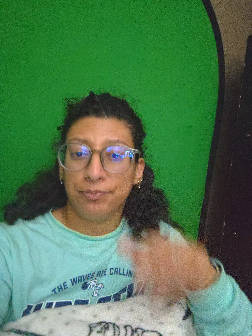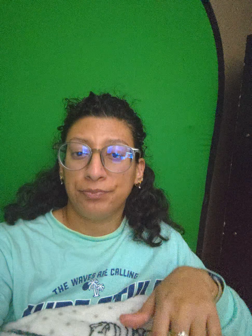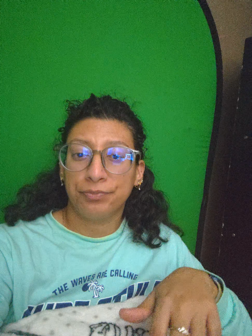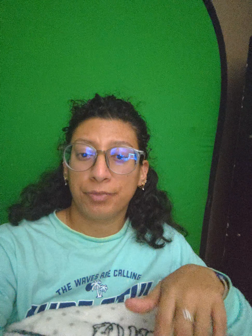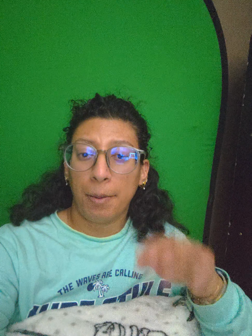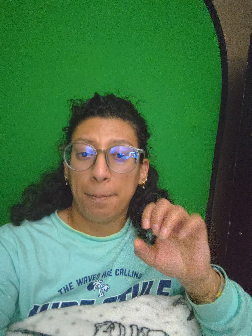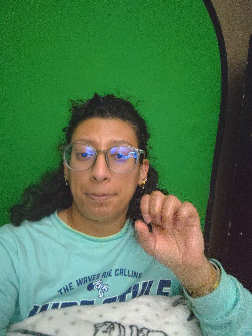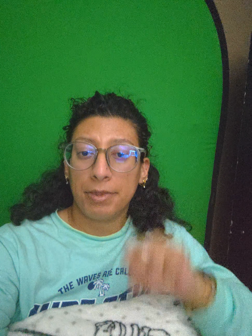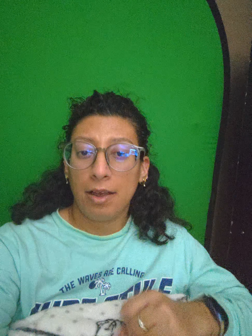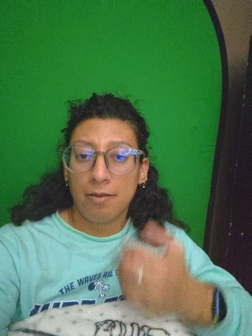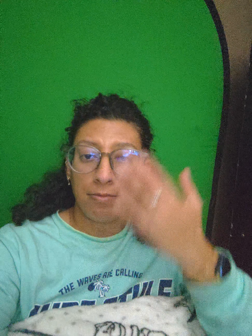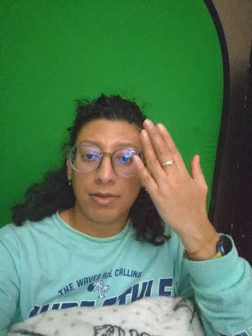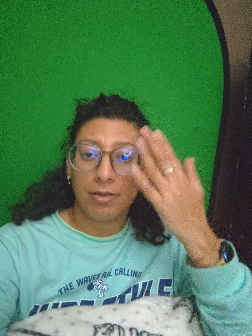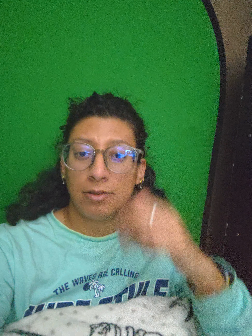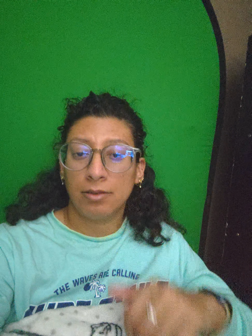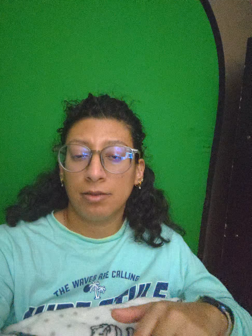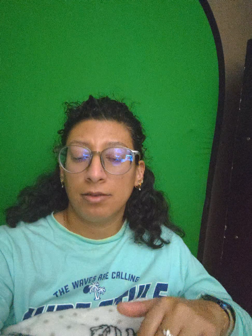mitten